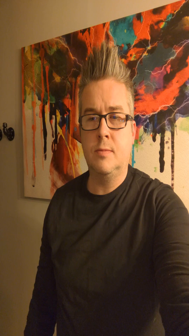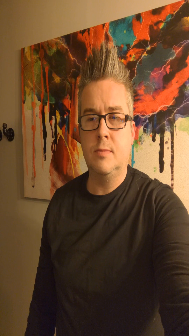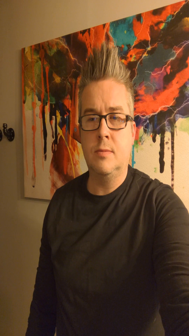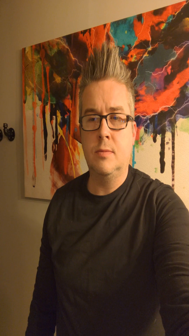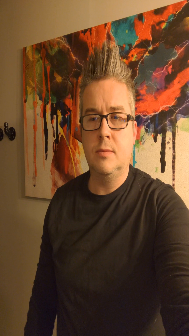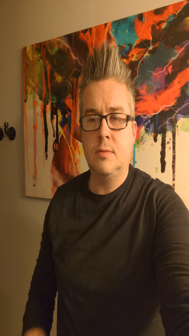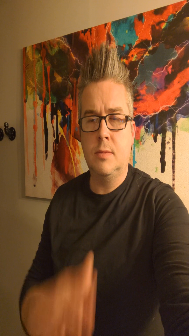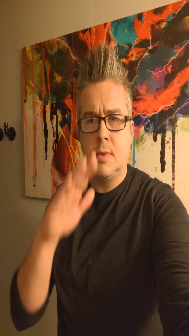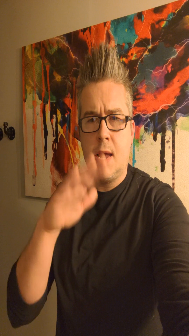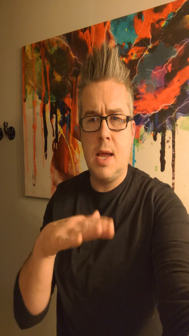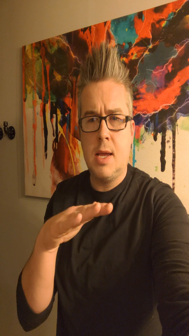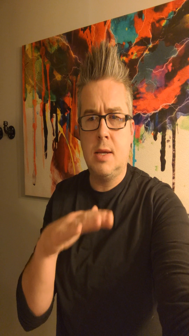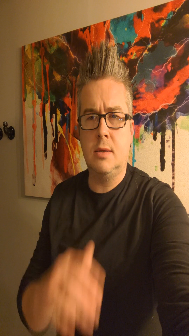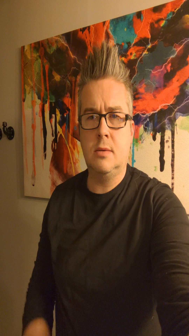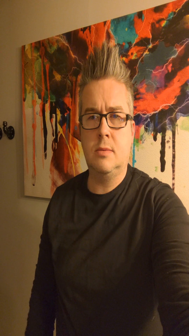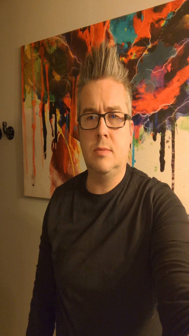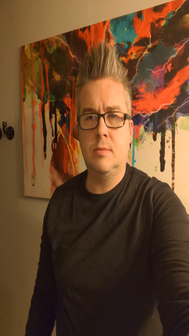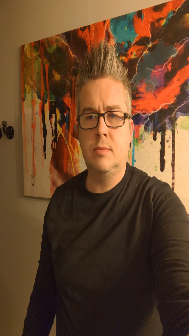on